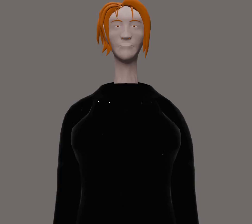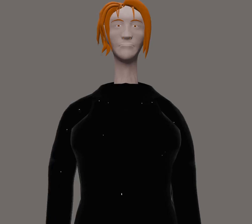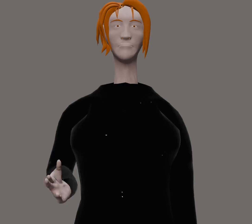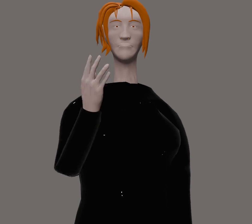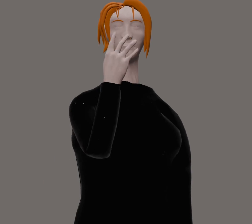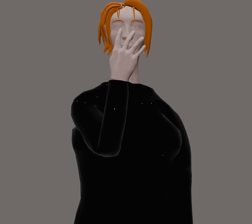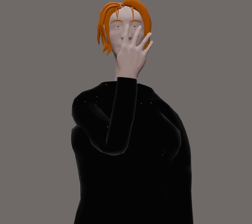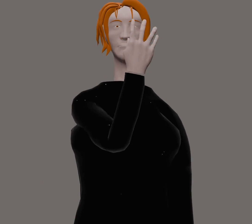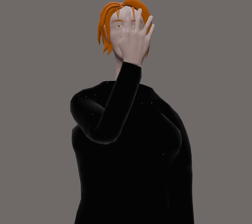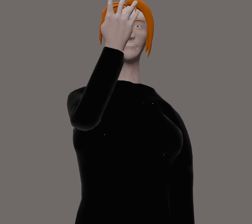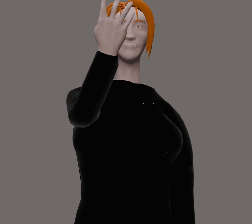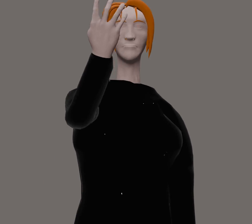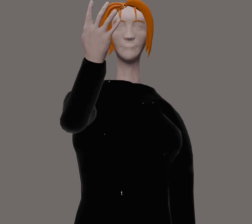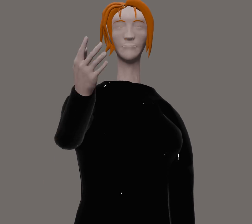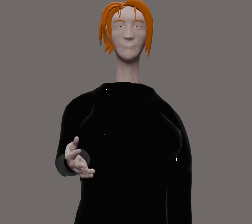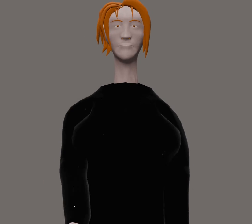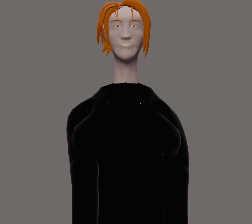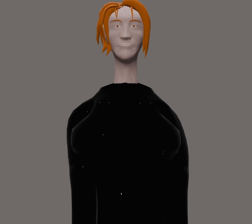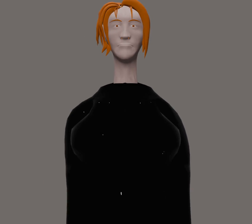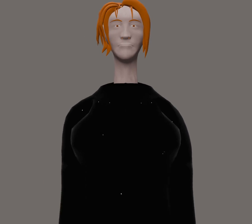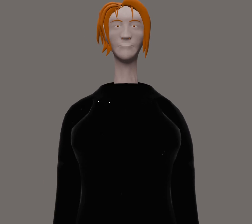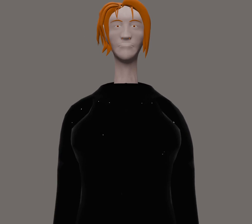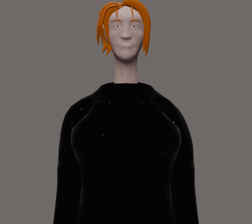Bellow